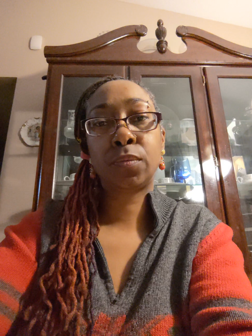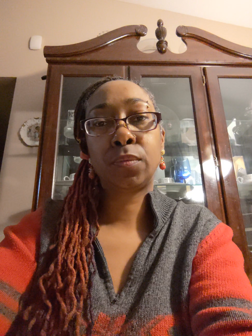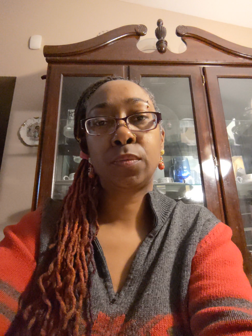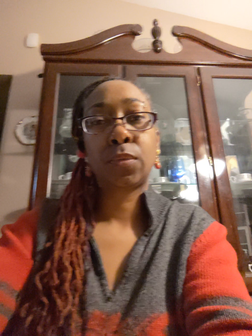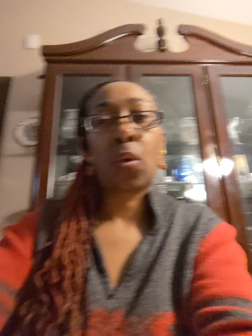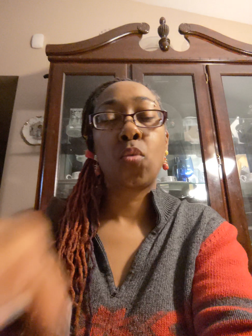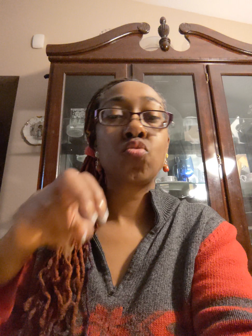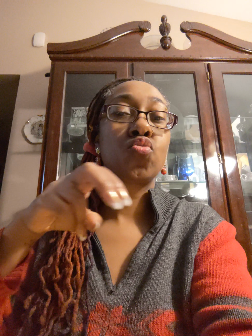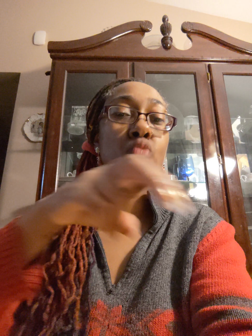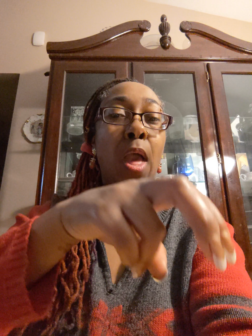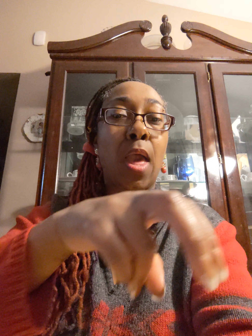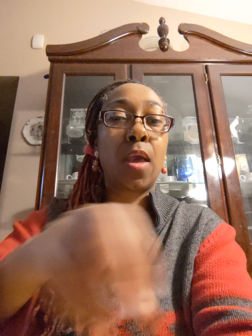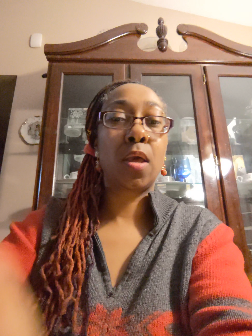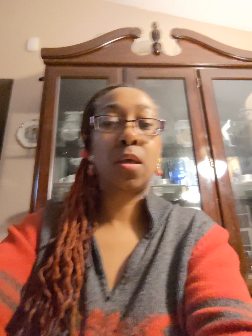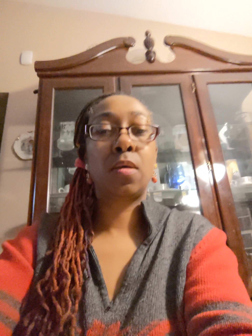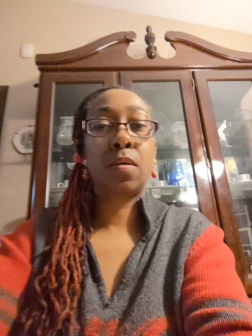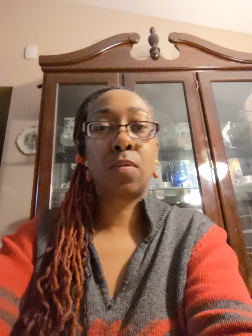ride